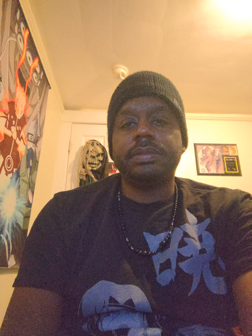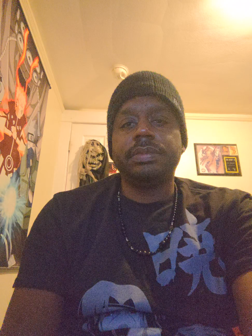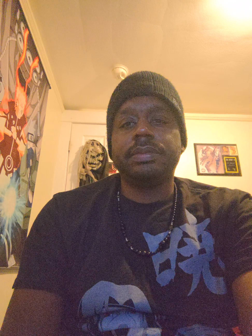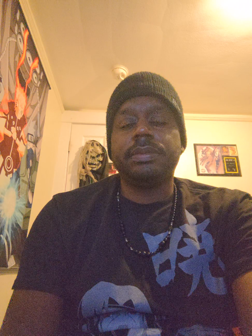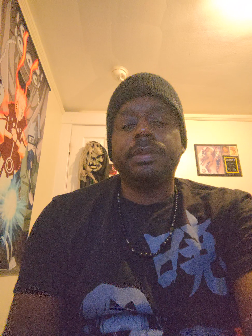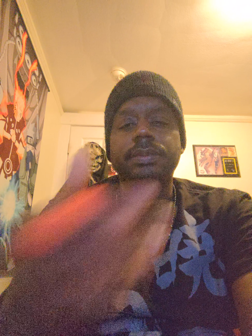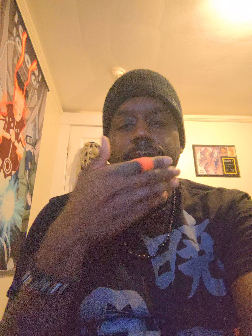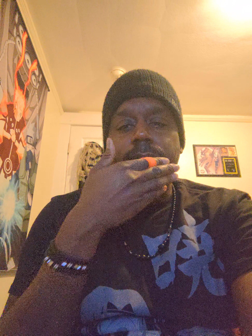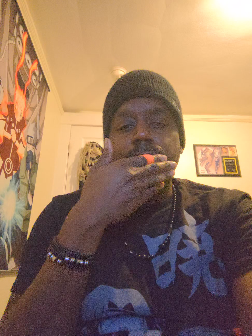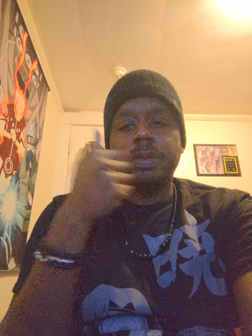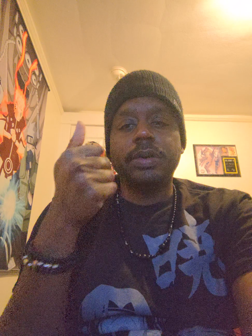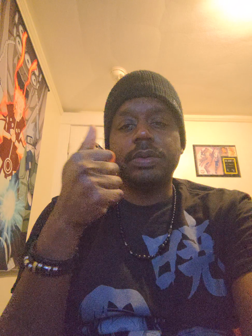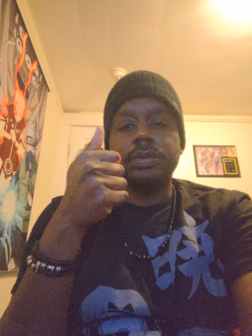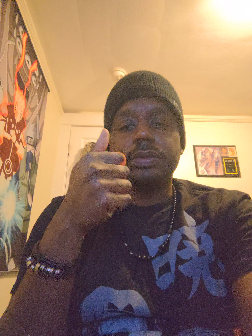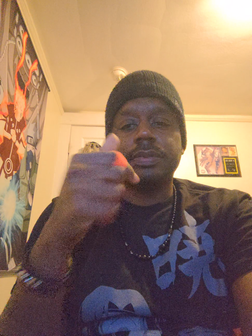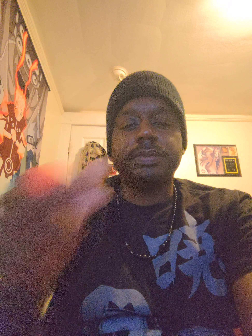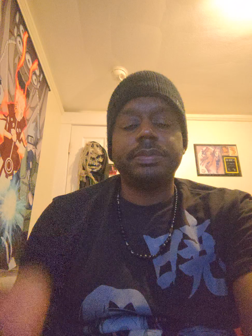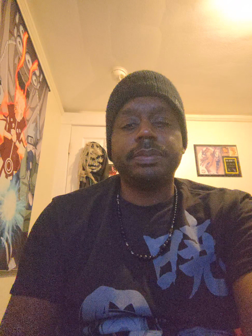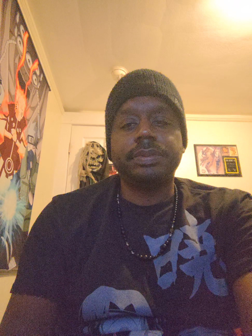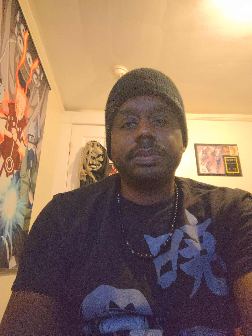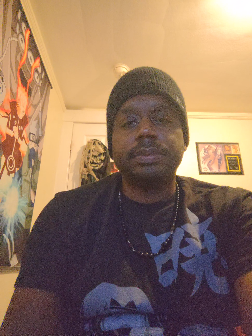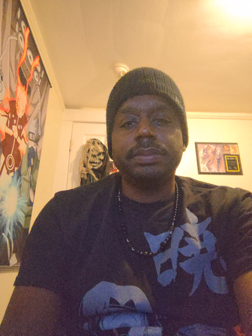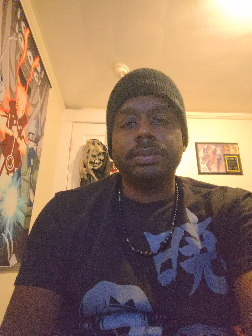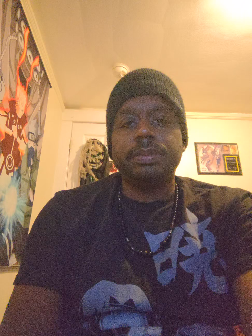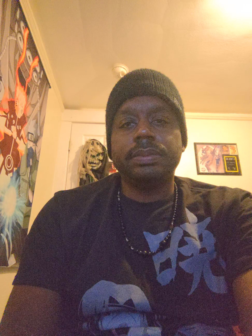better